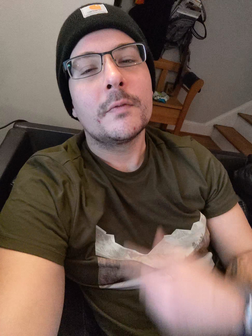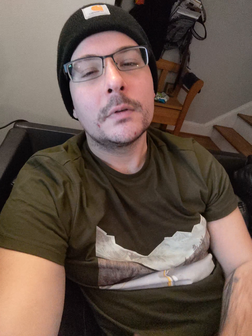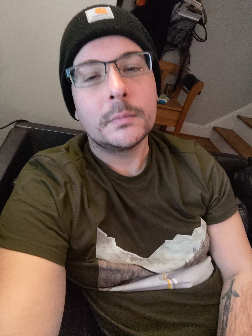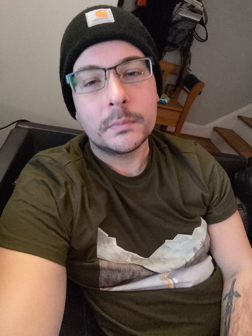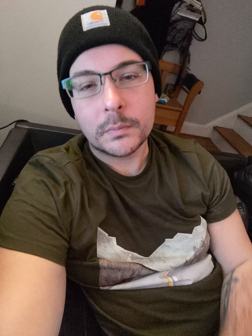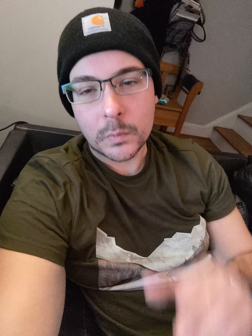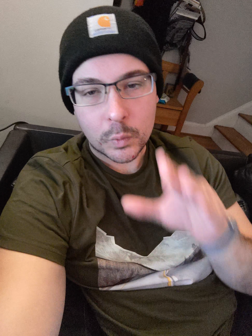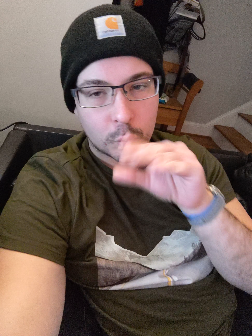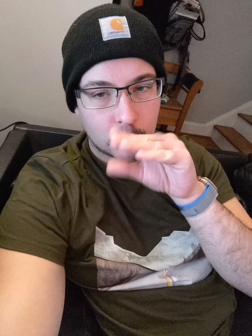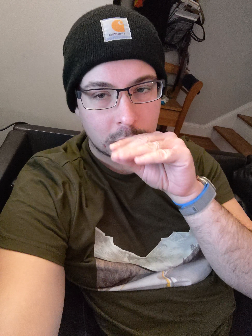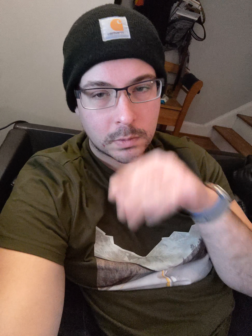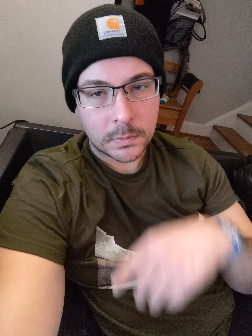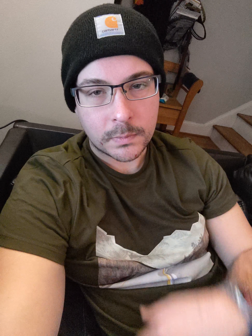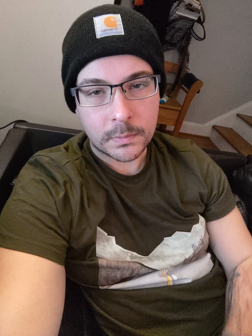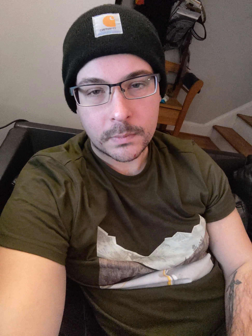goose